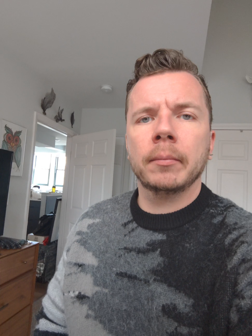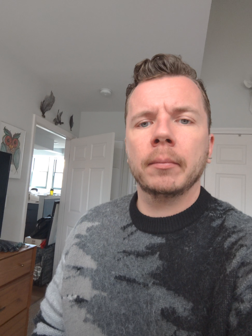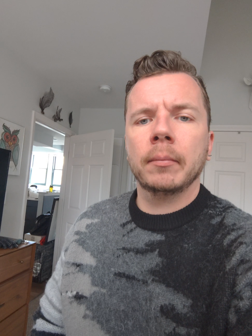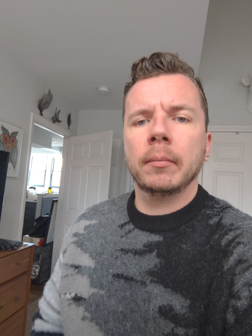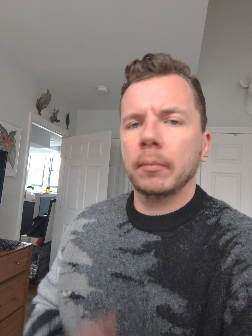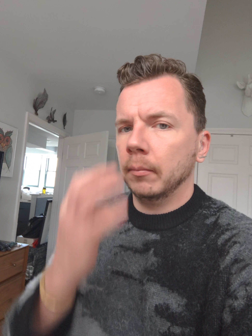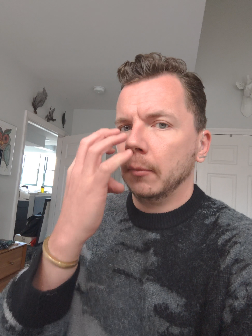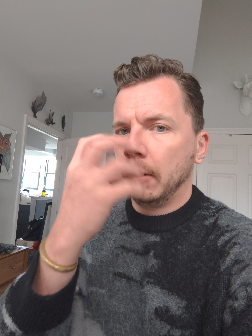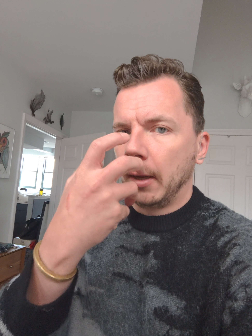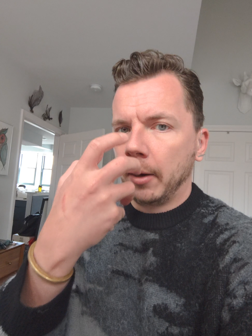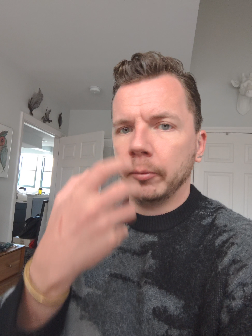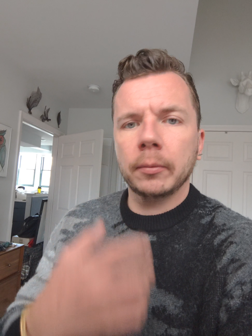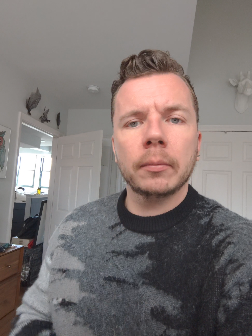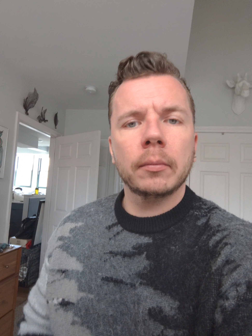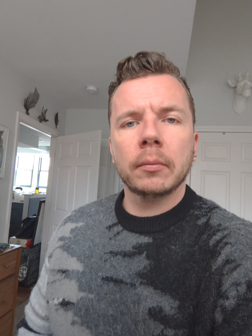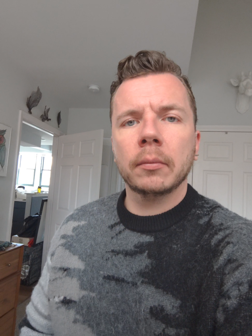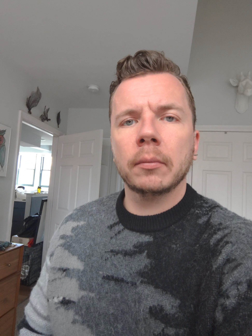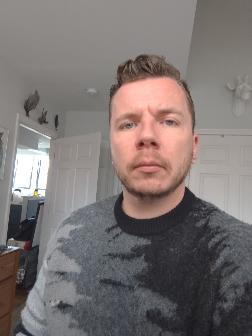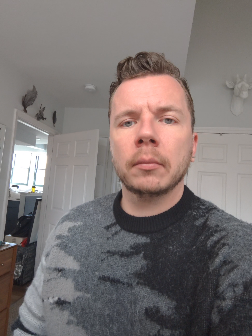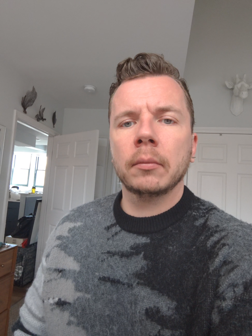clown